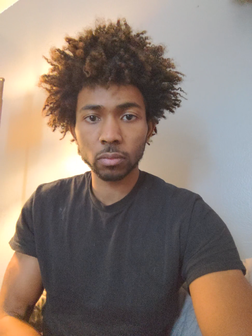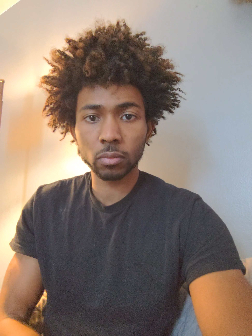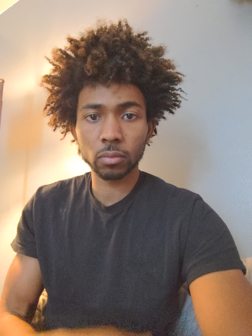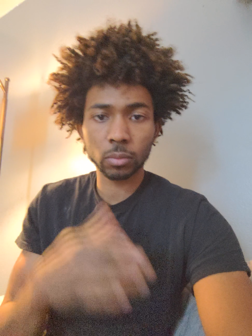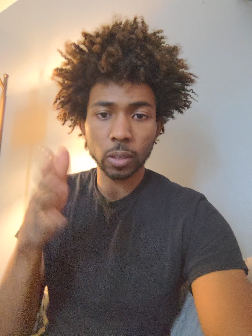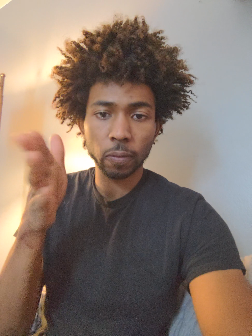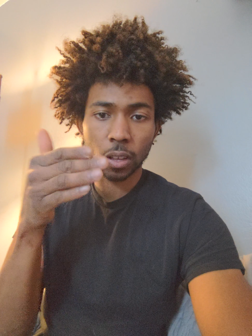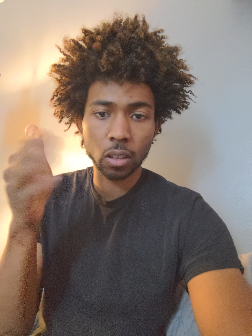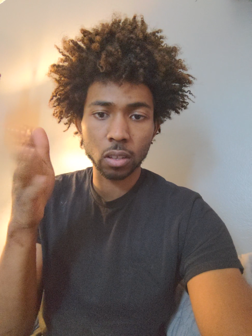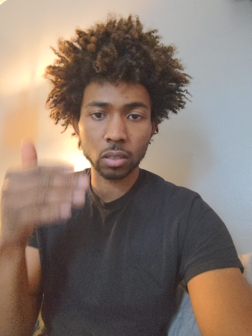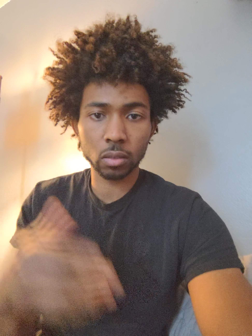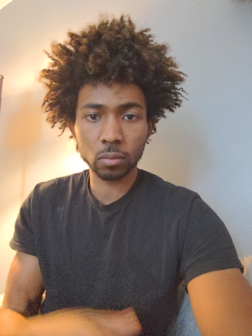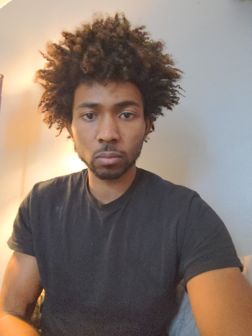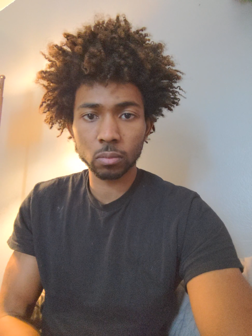flag